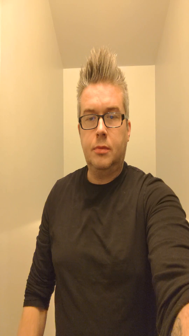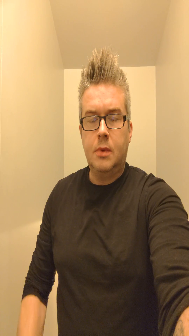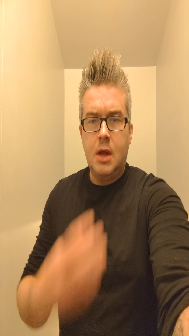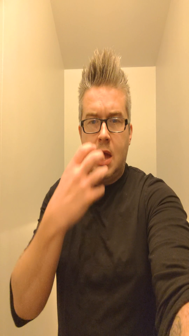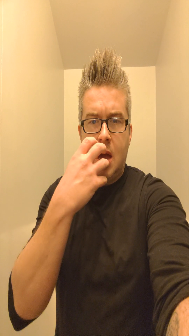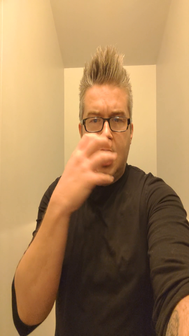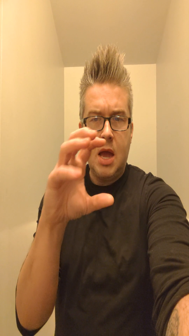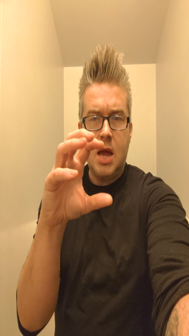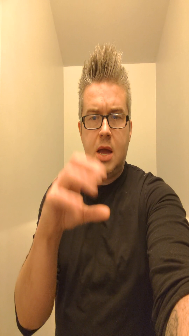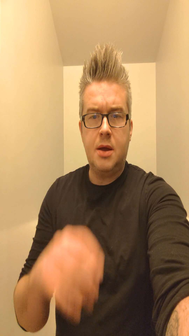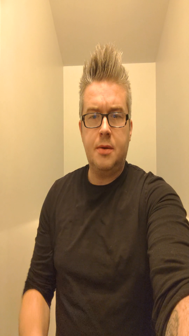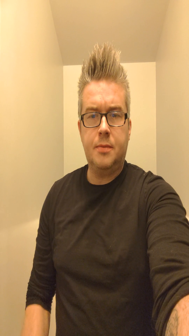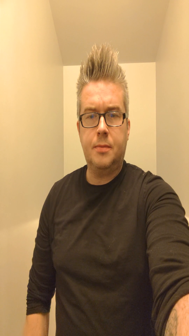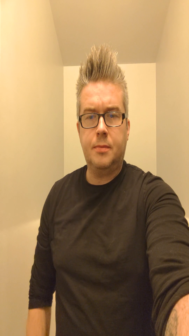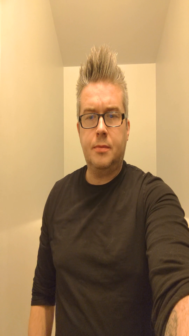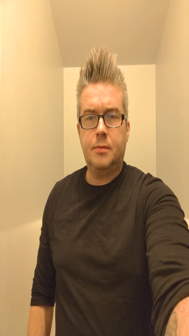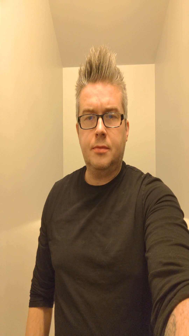hot